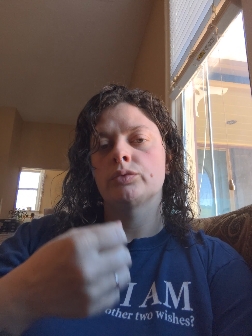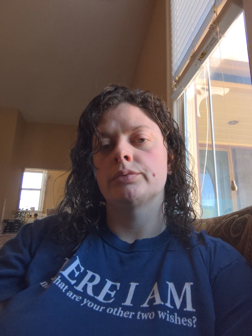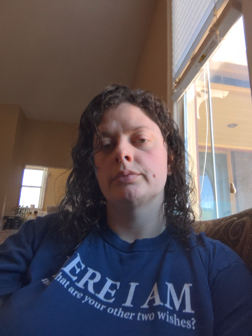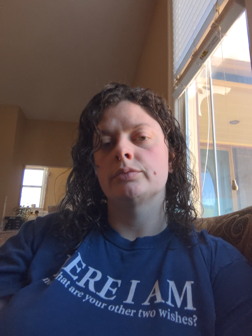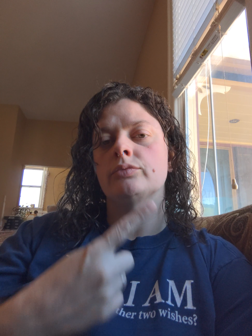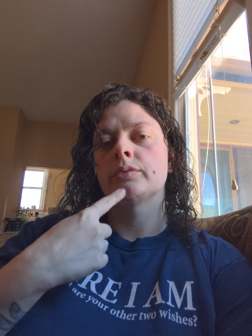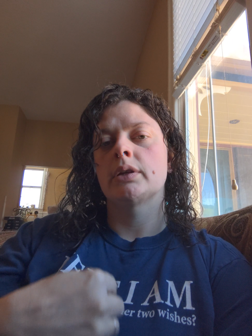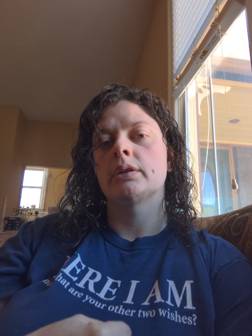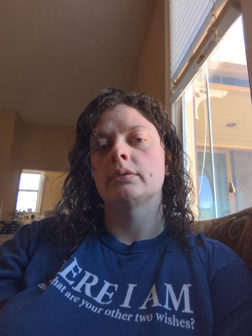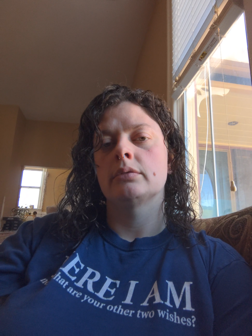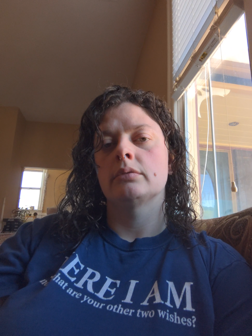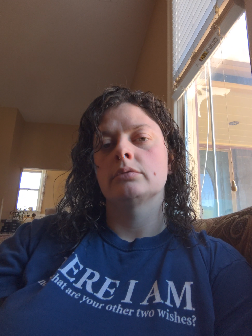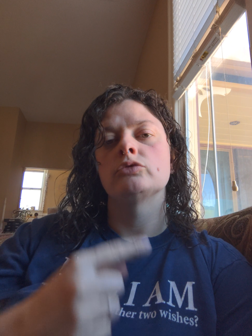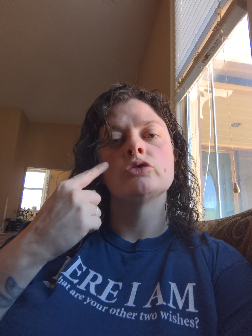red